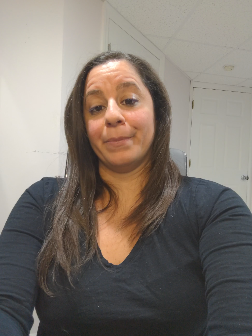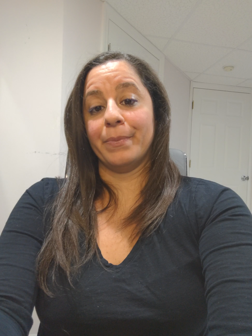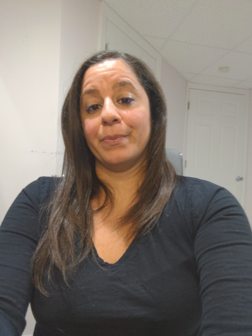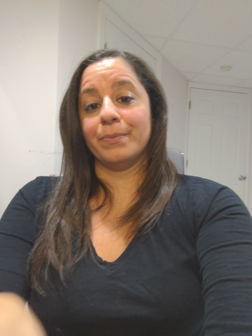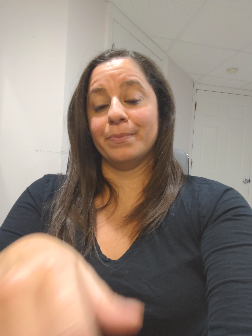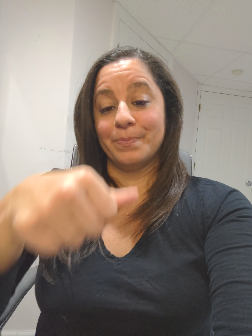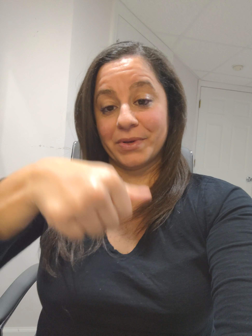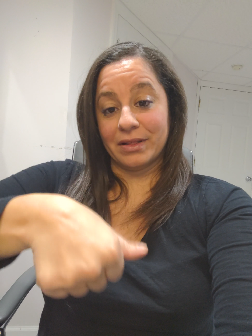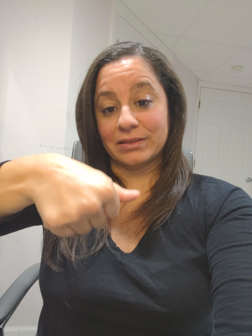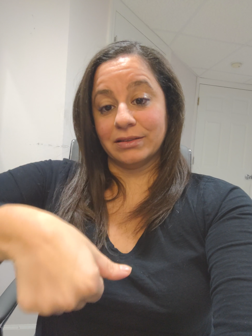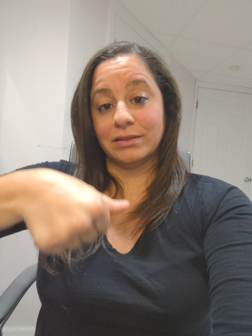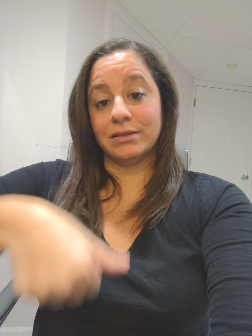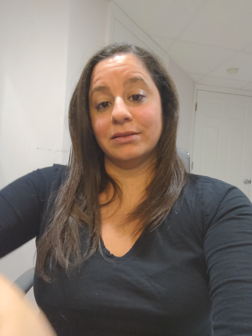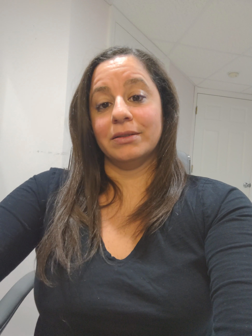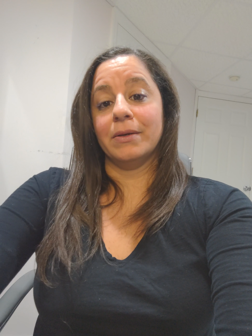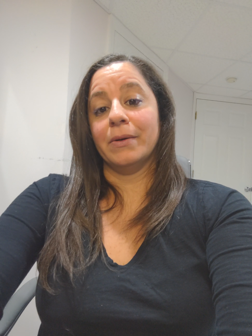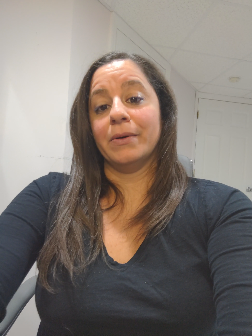puzzle